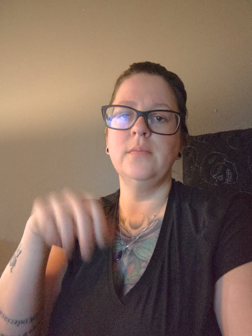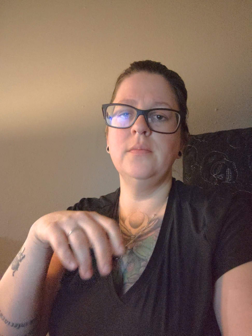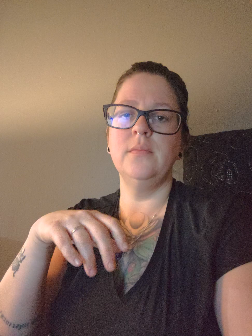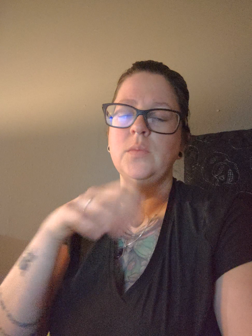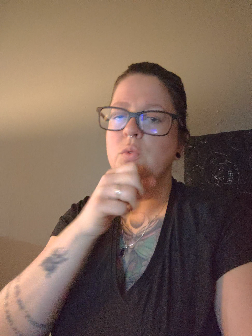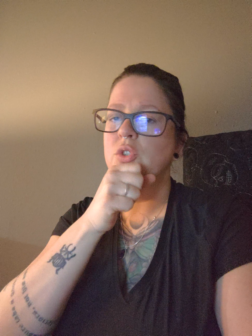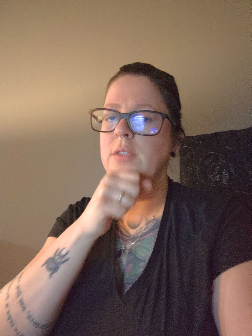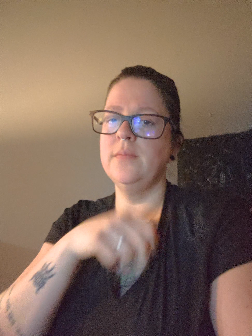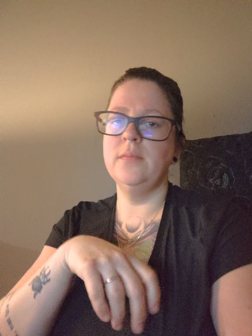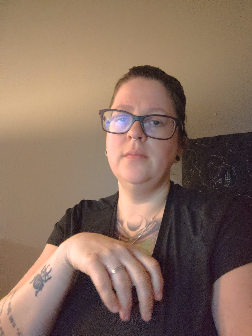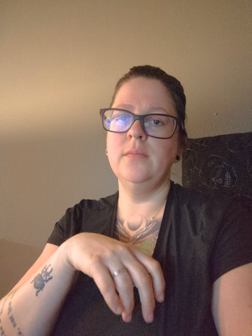orange